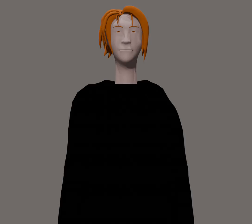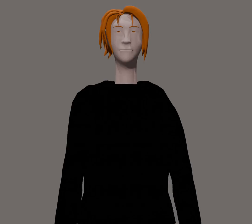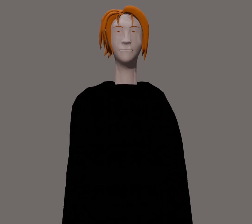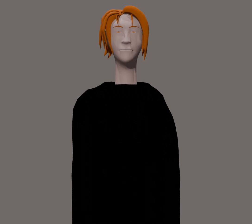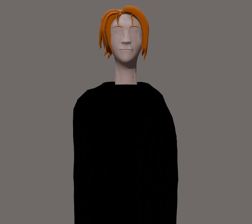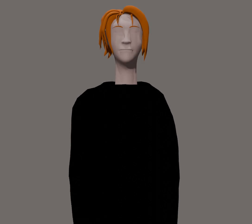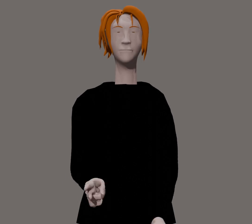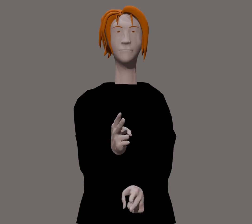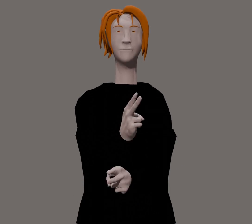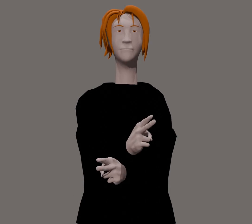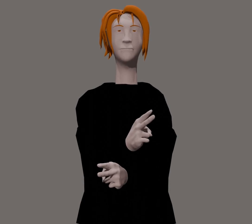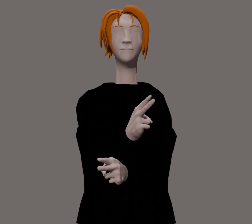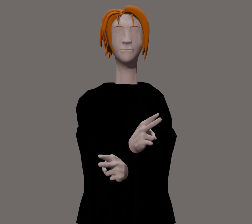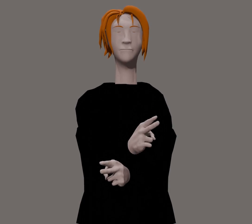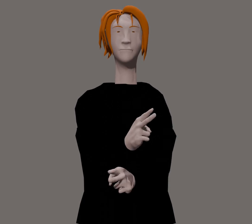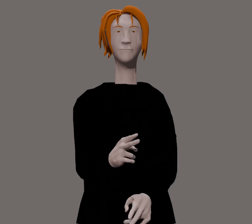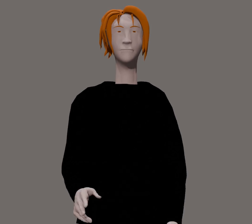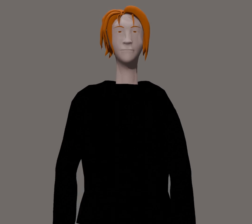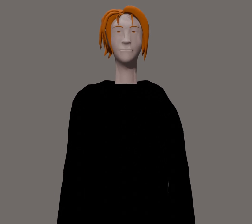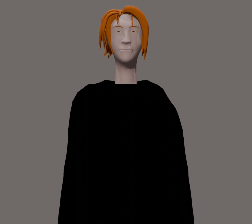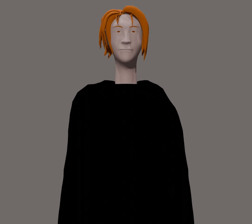Cautious